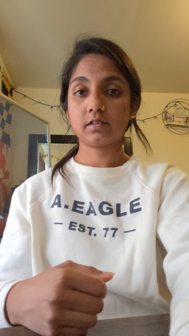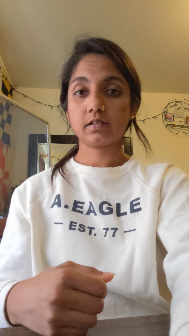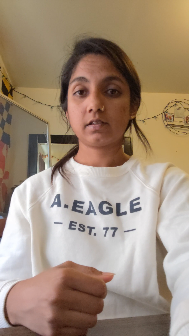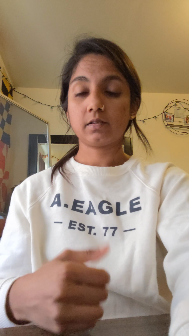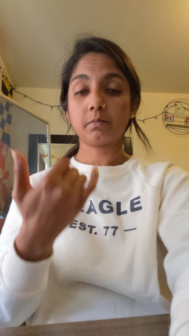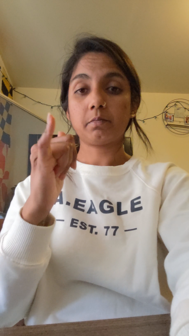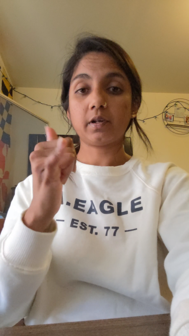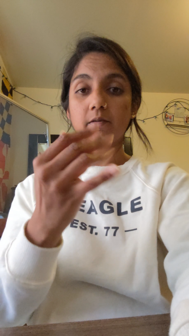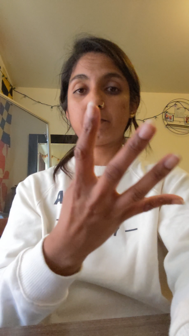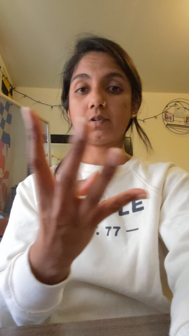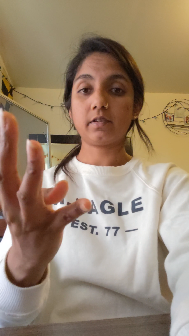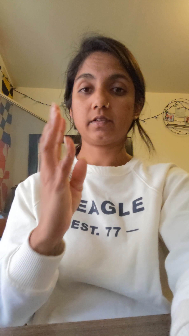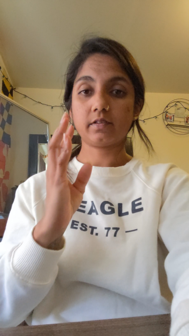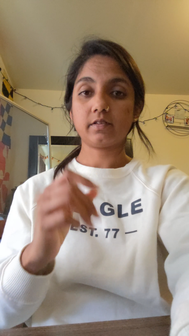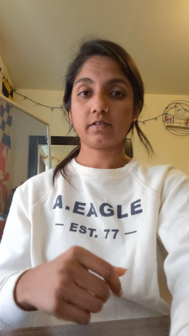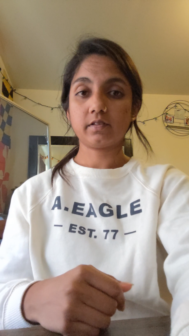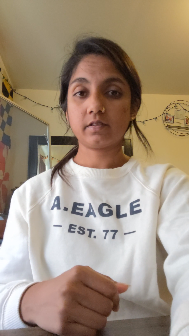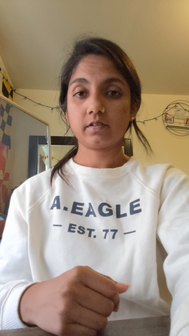playpen